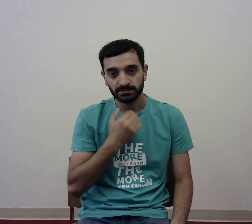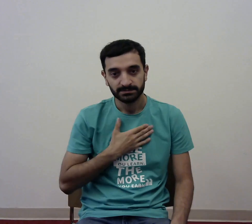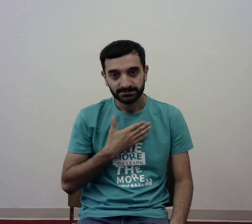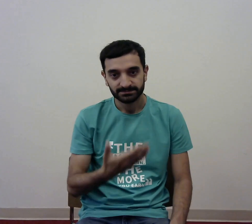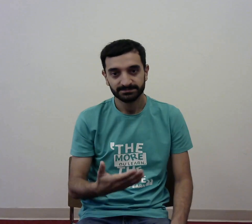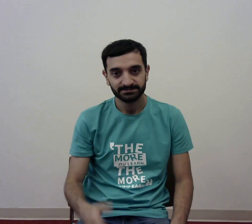edir